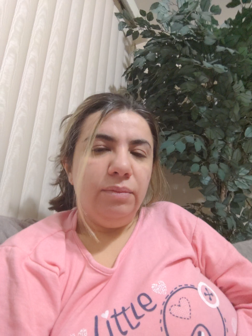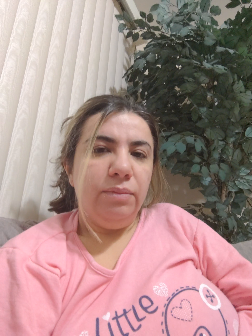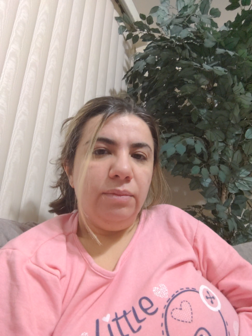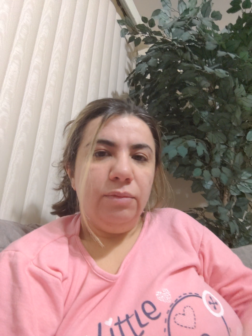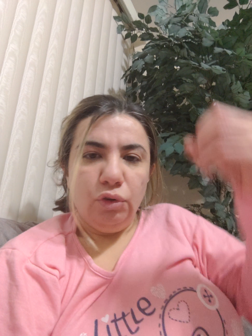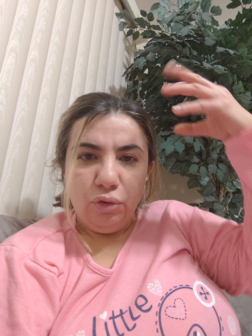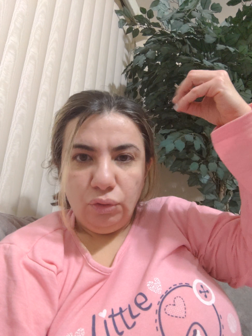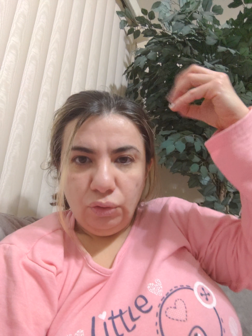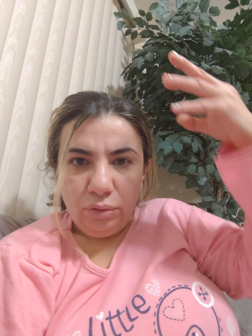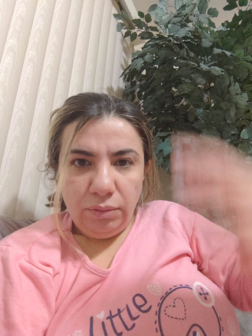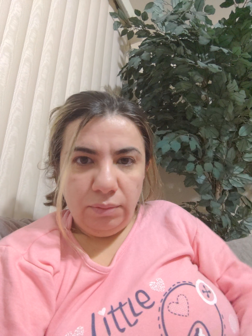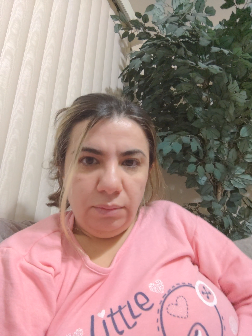shower